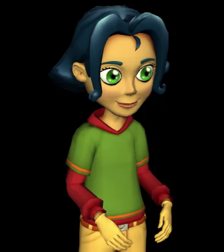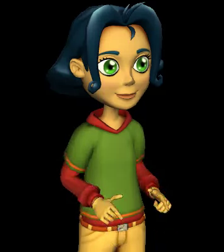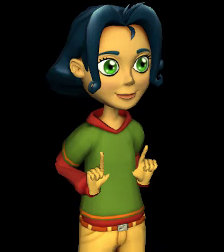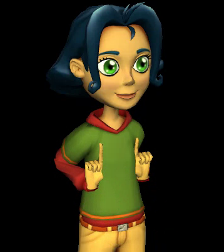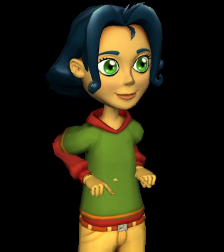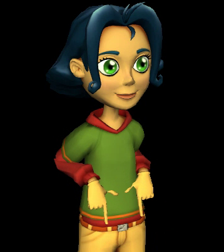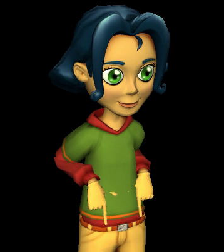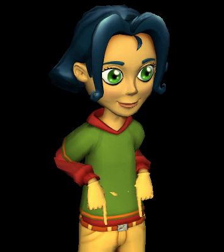مدرسة